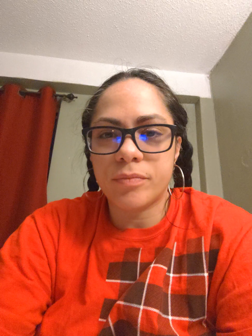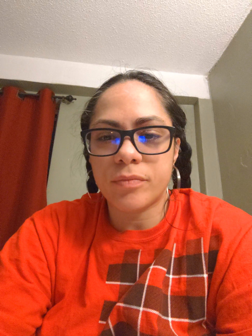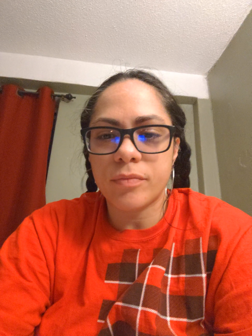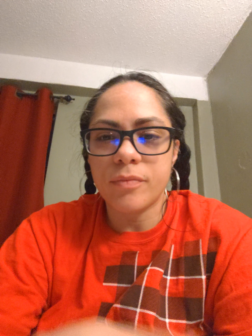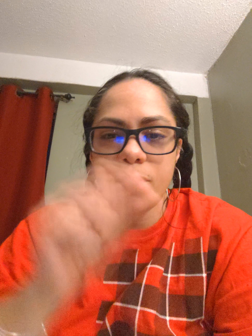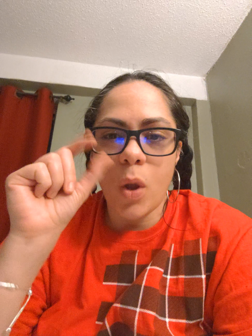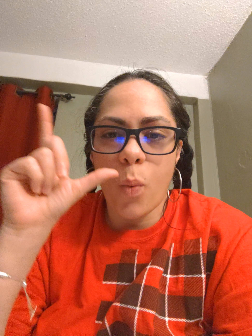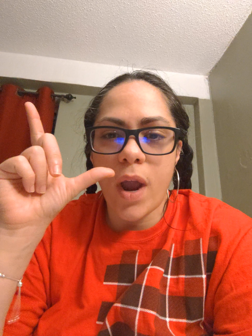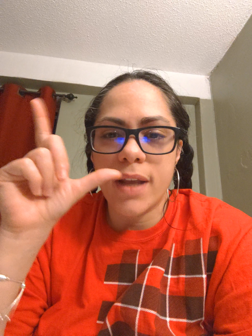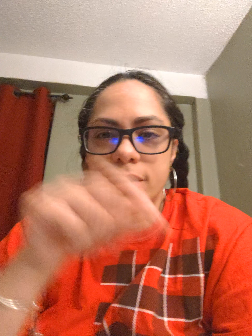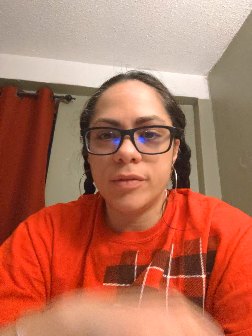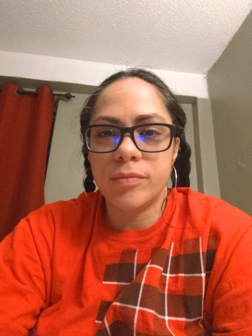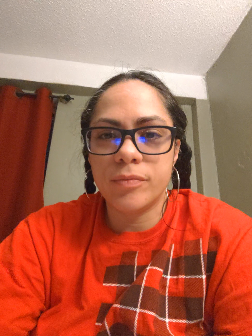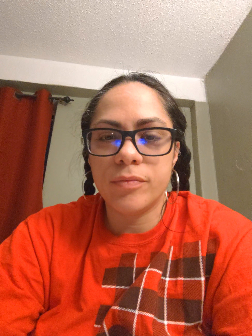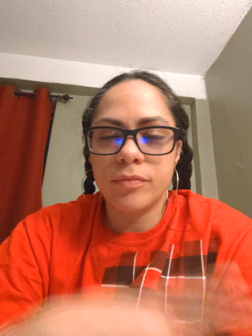awake